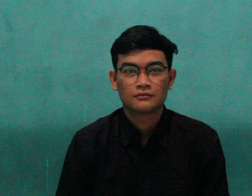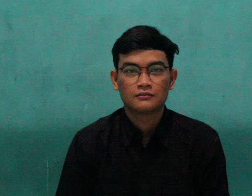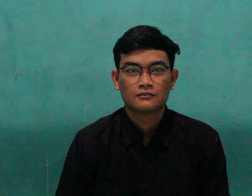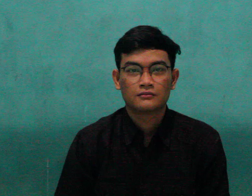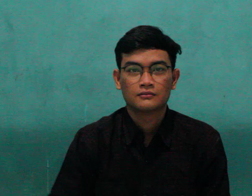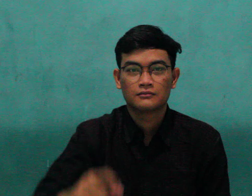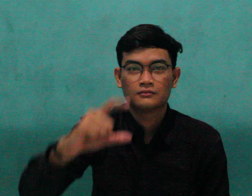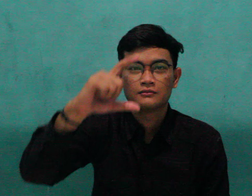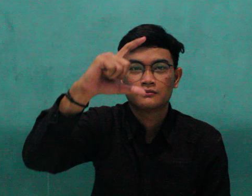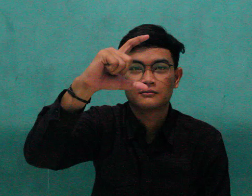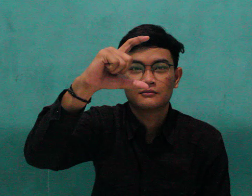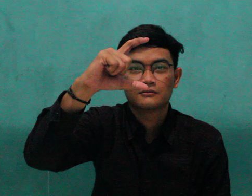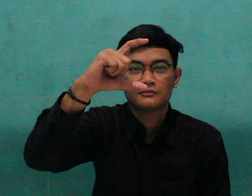C